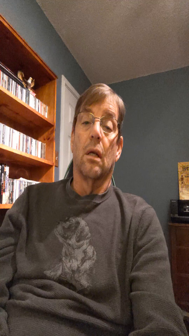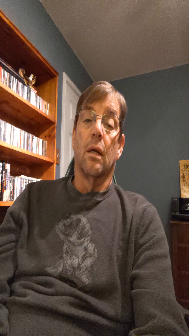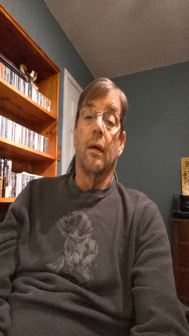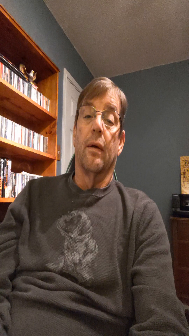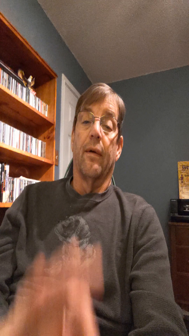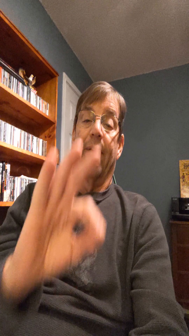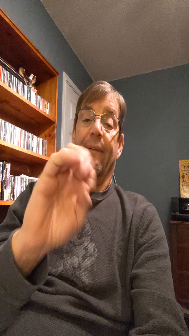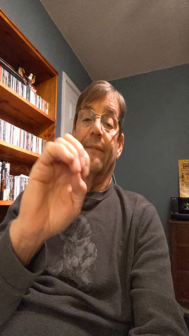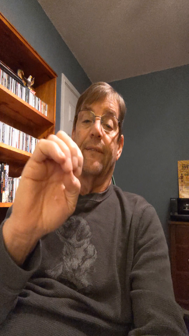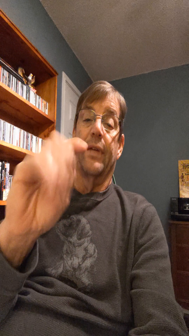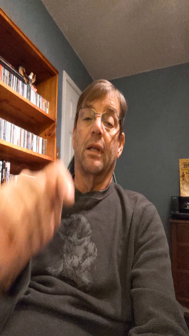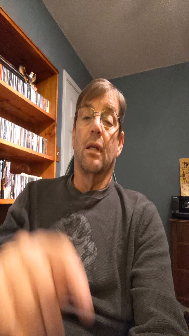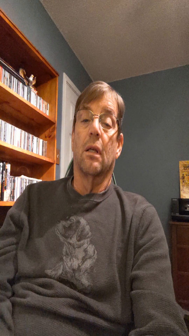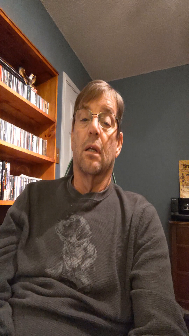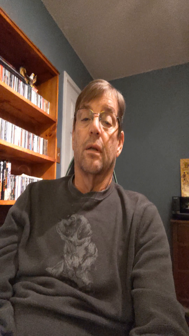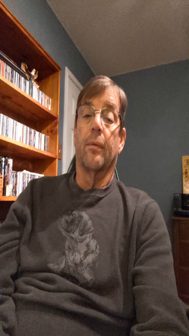feet